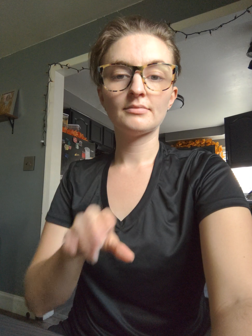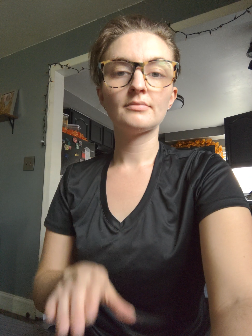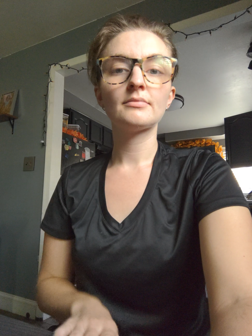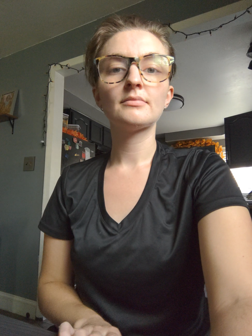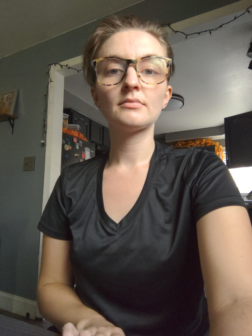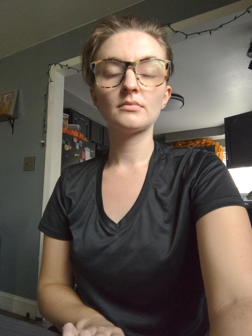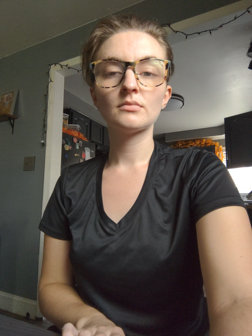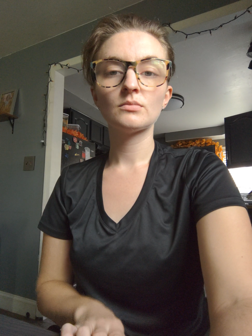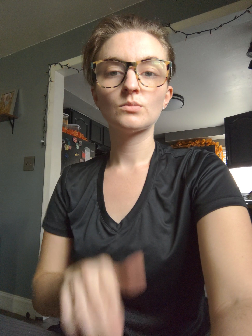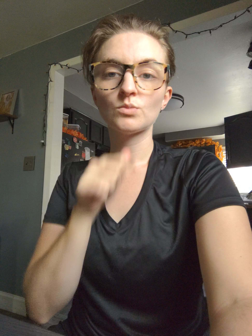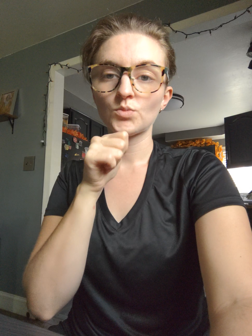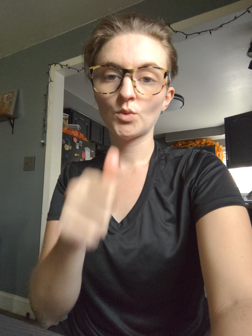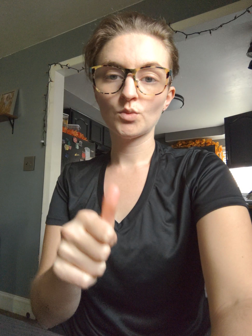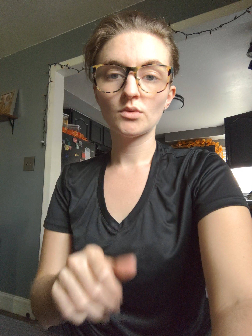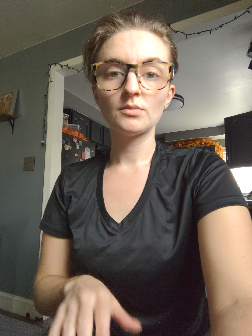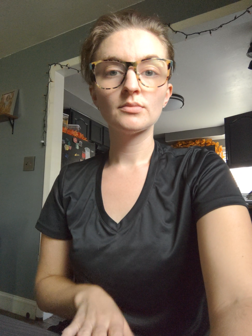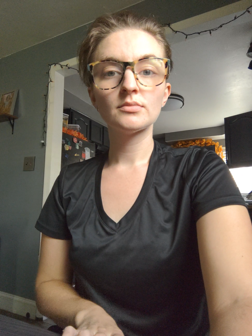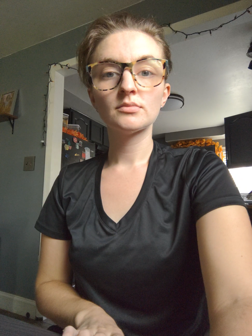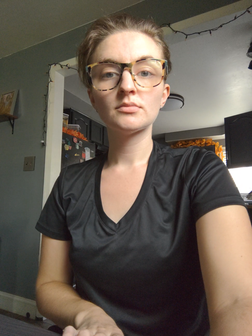don't